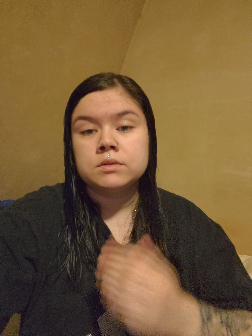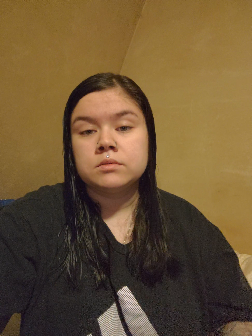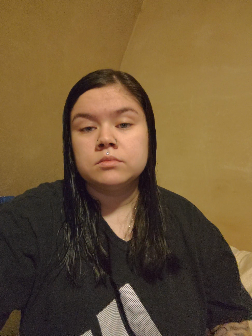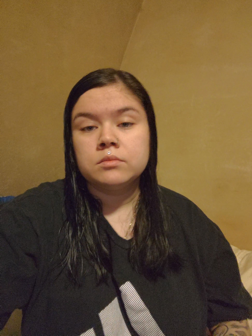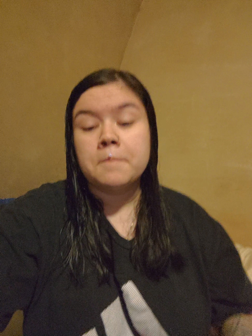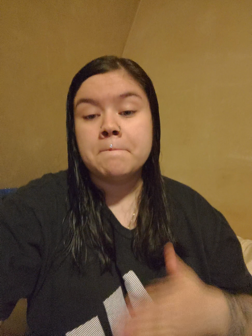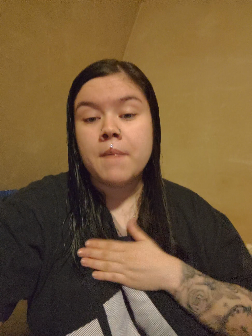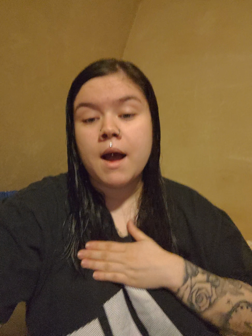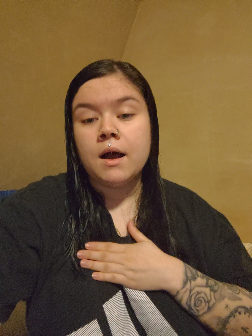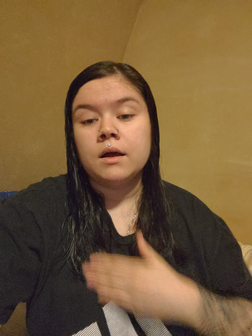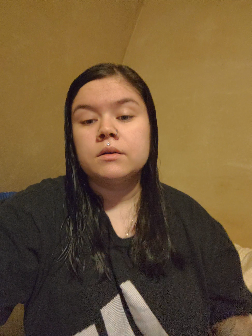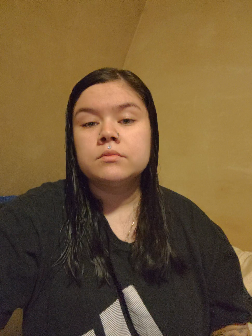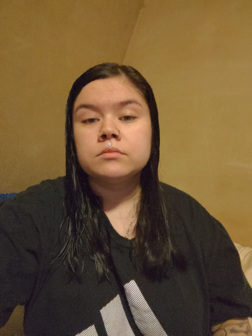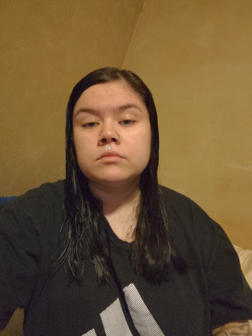my